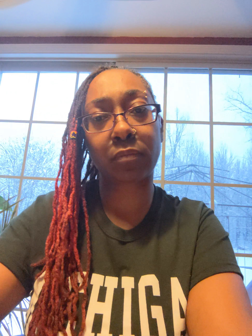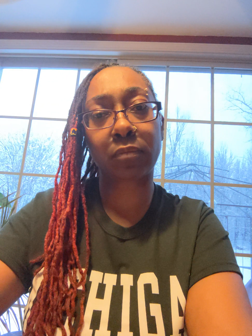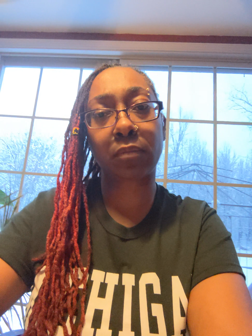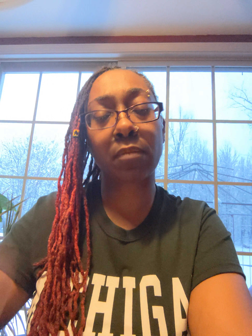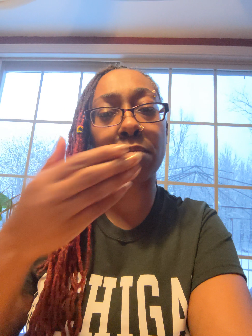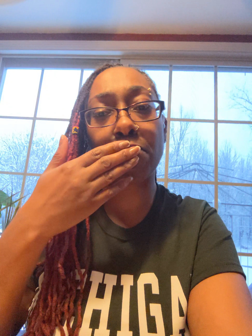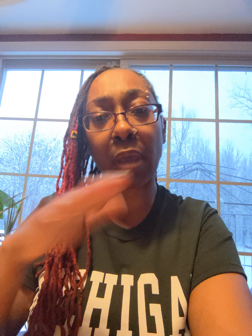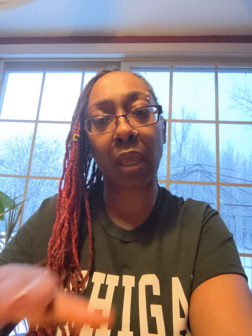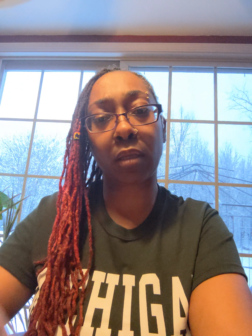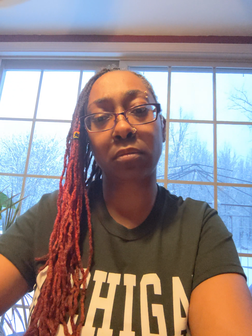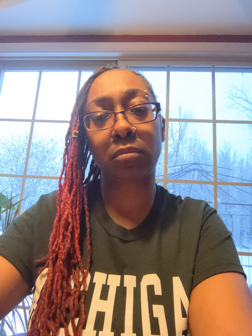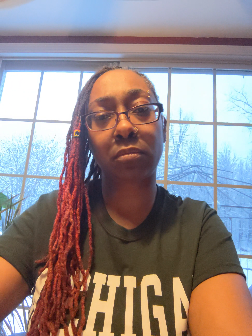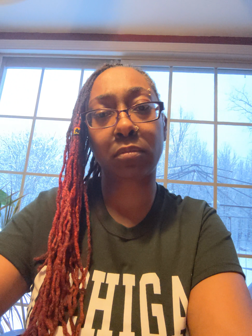bad